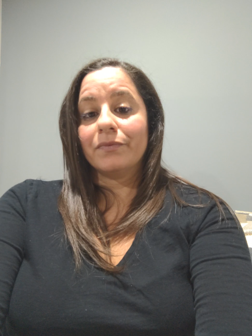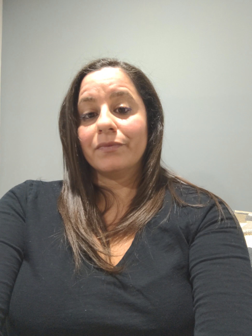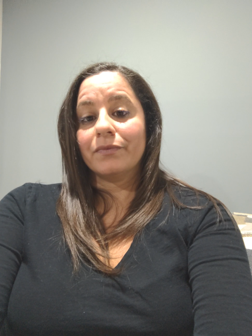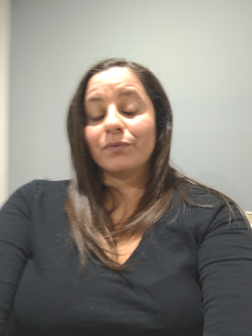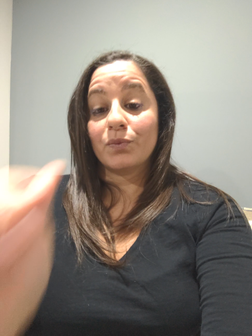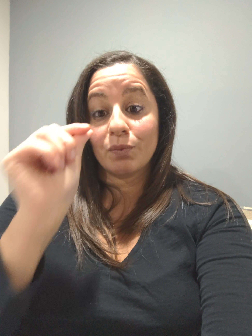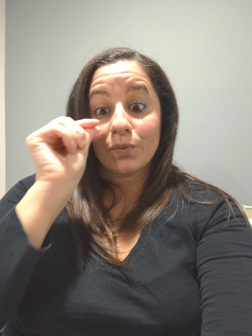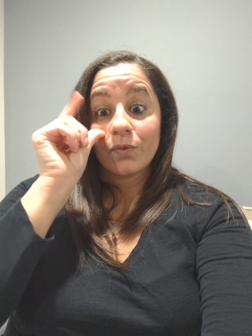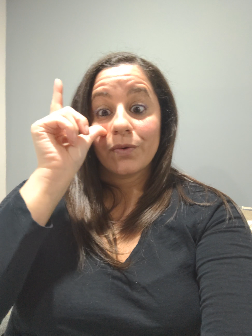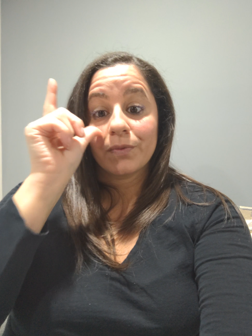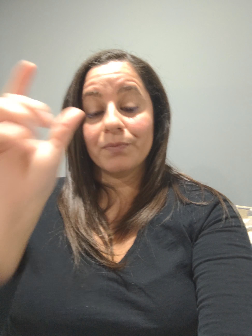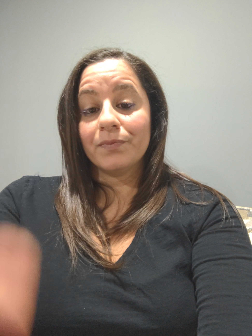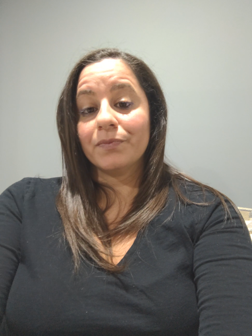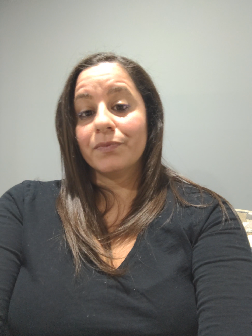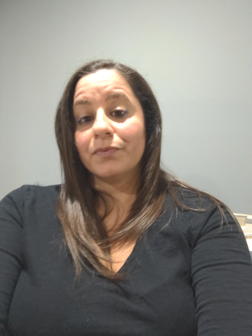awake